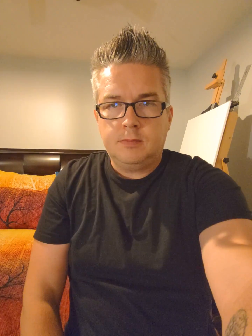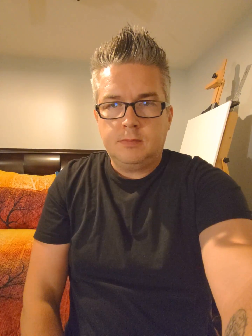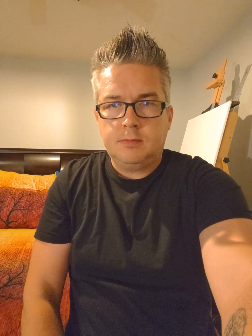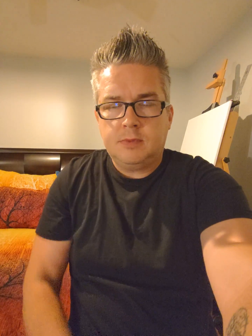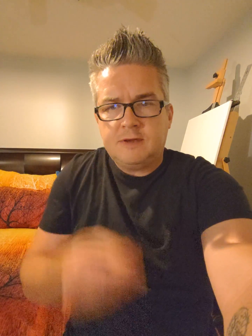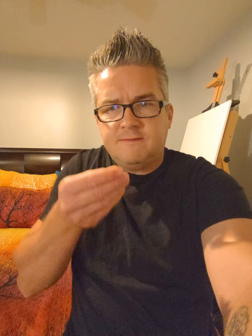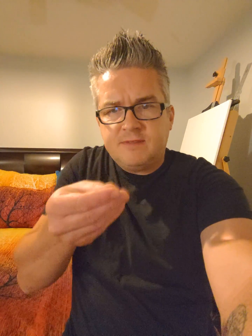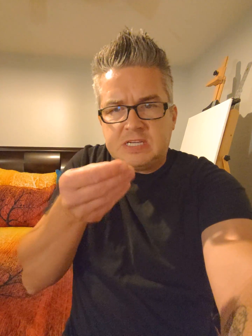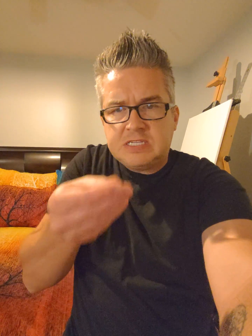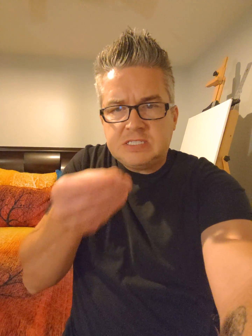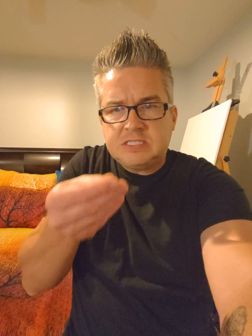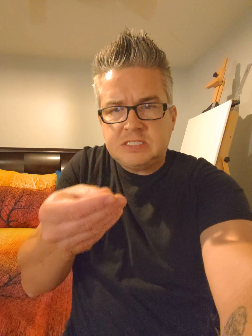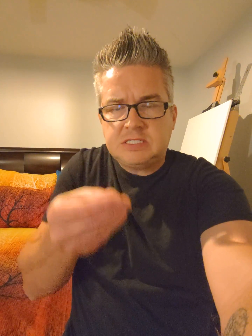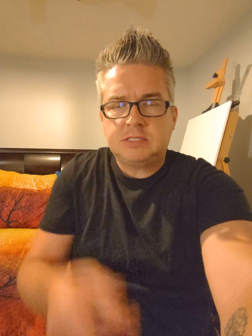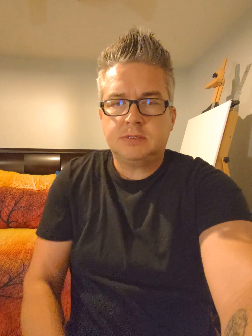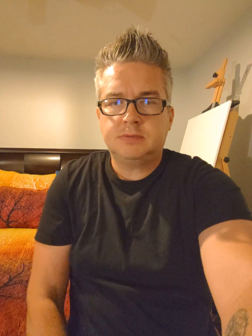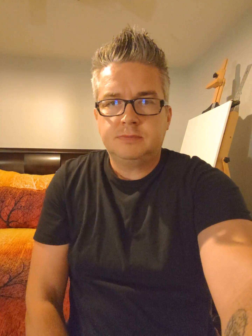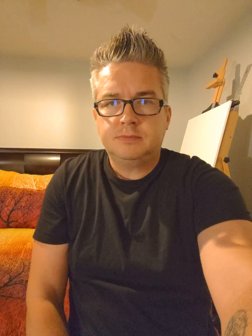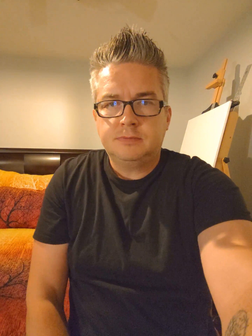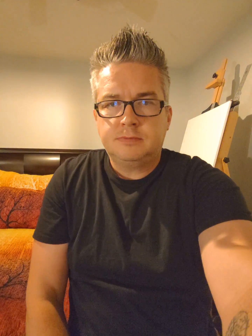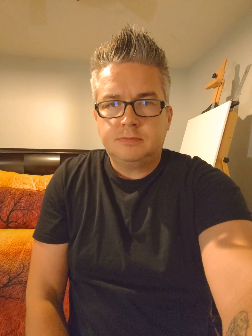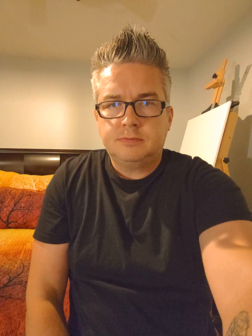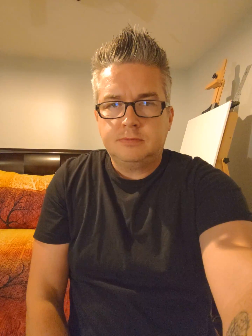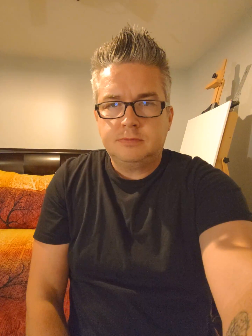feed